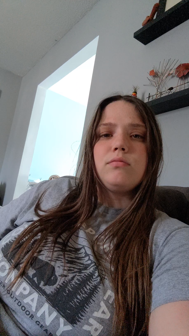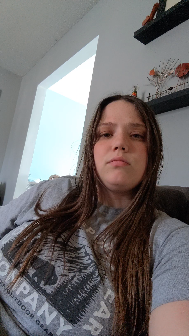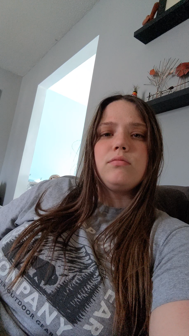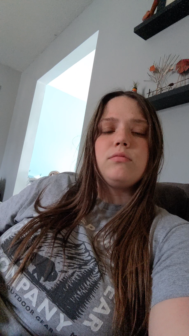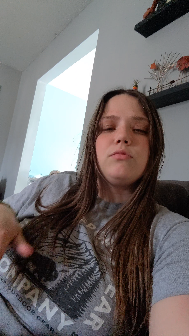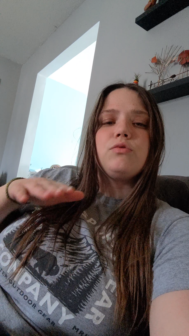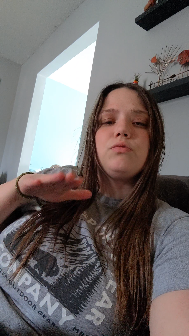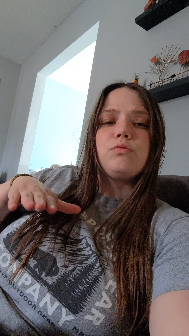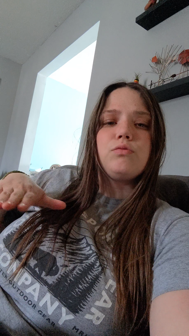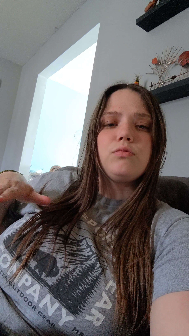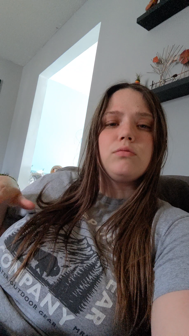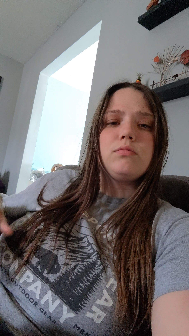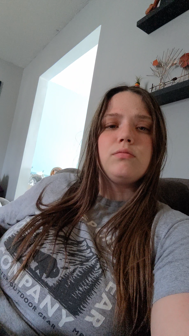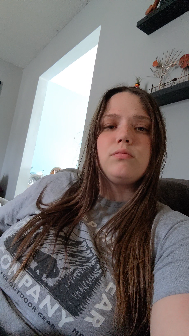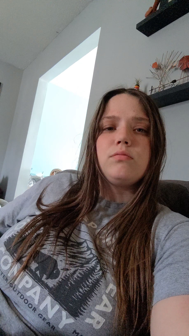children